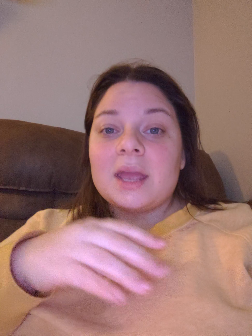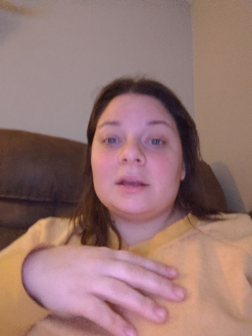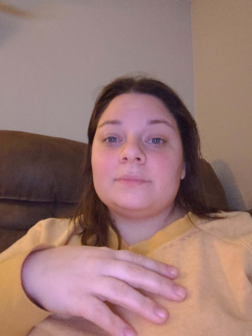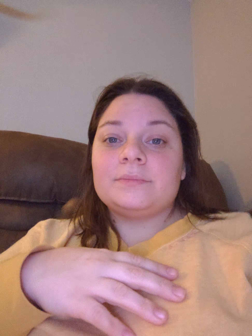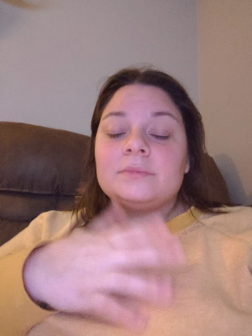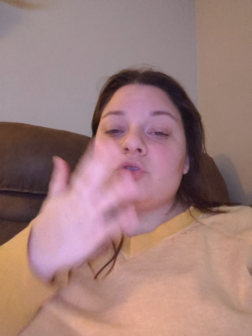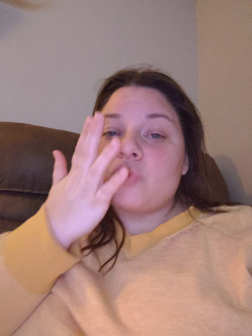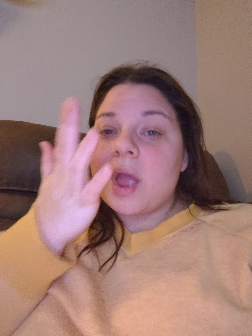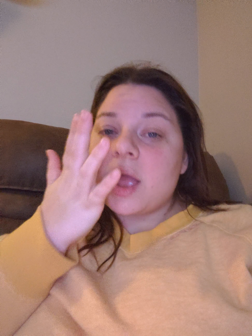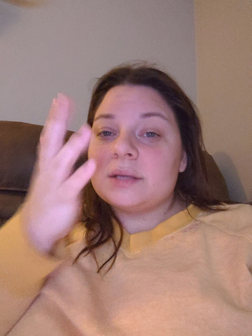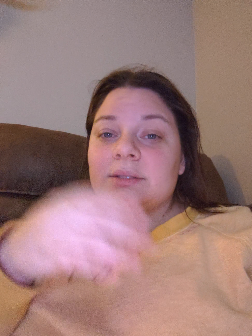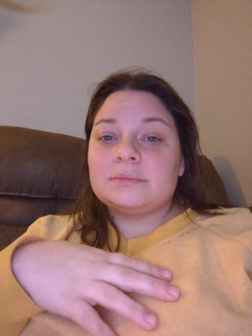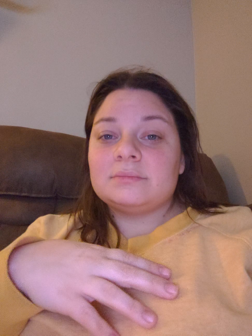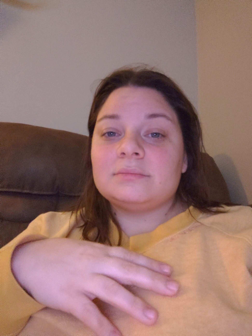grass